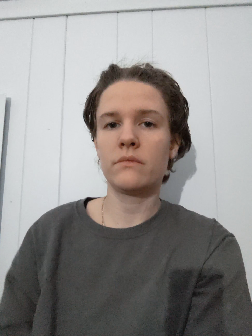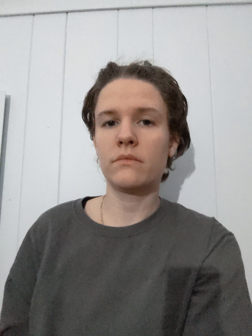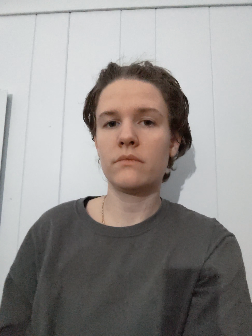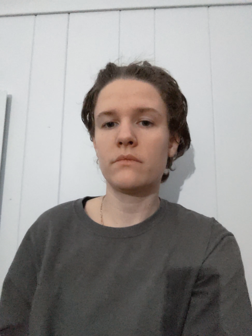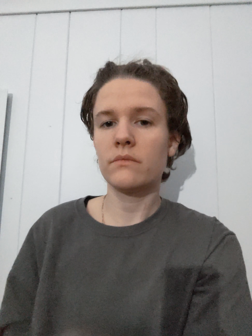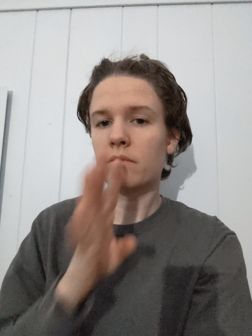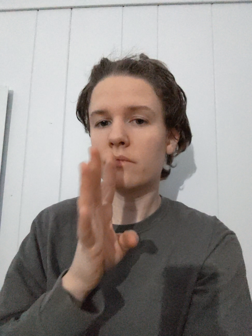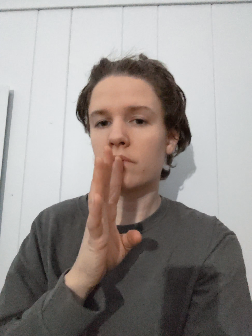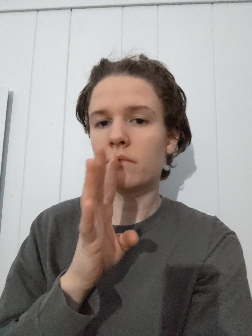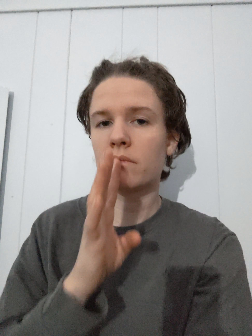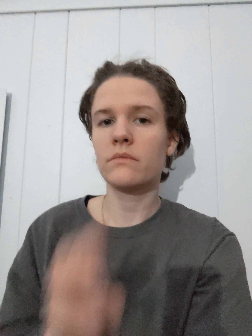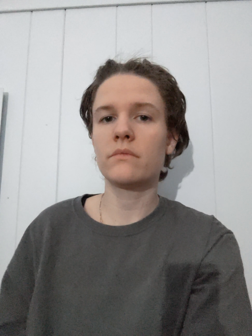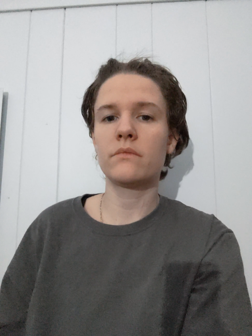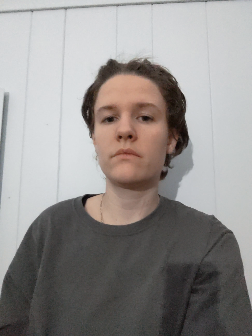talk